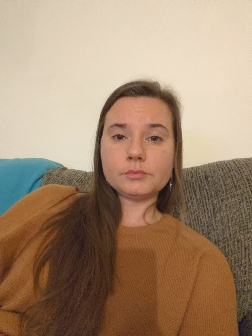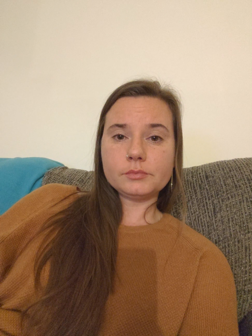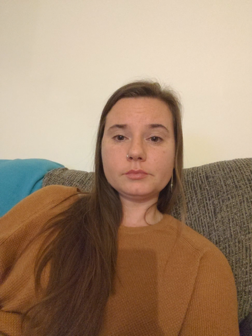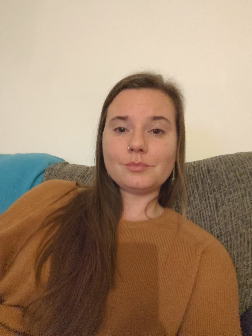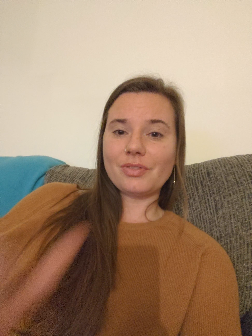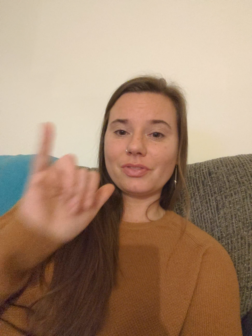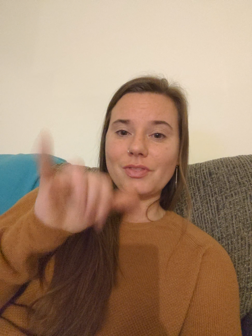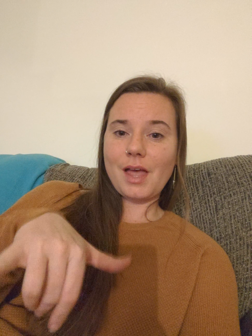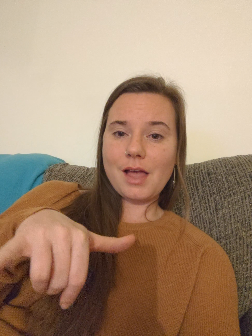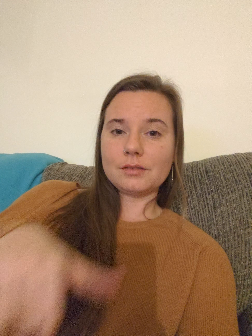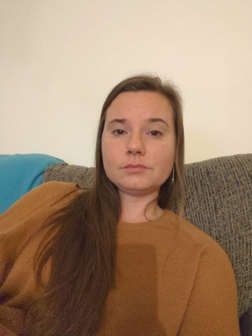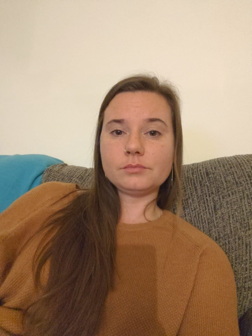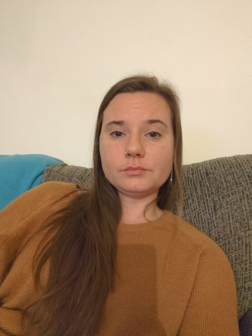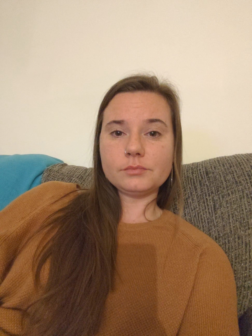that